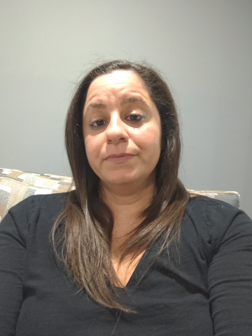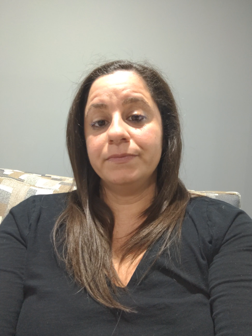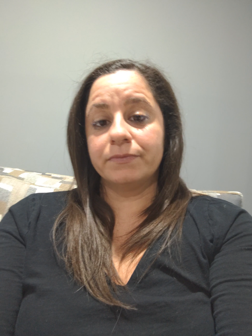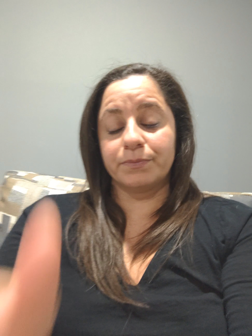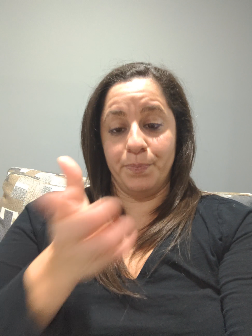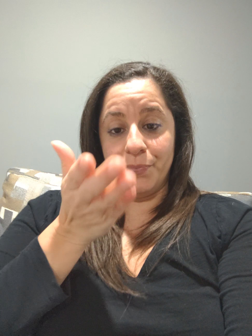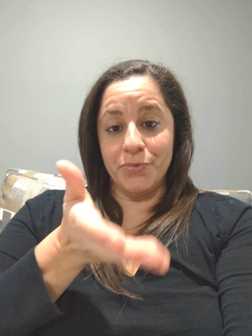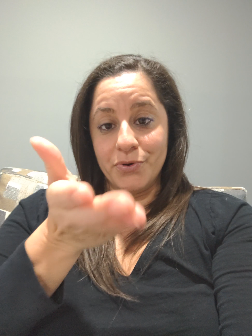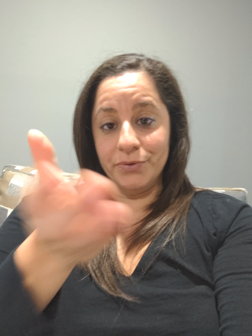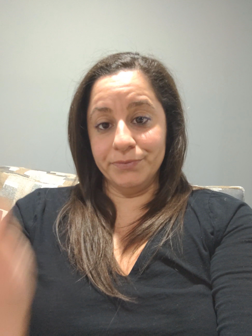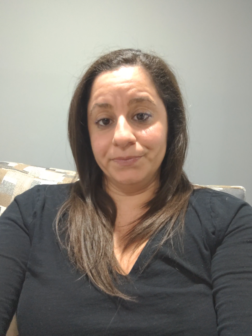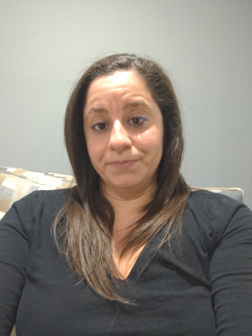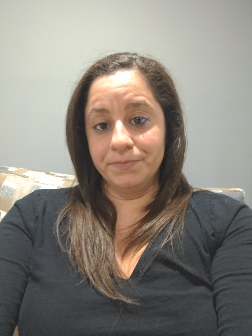boat